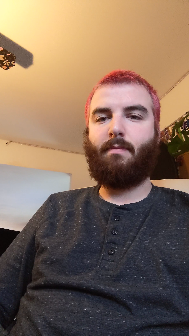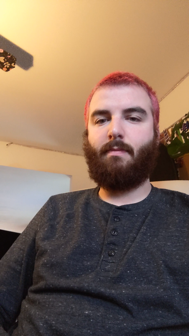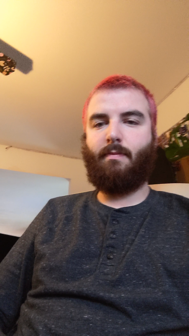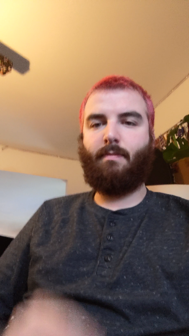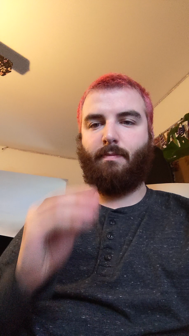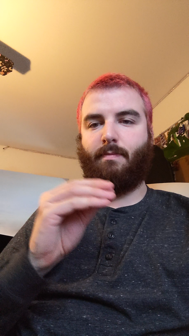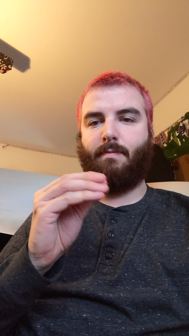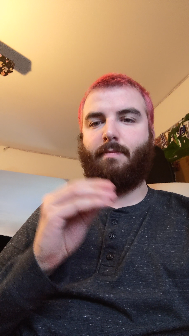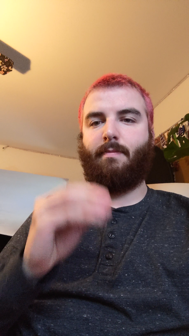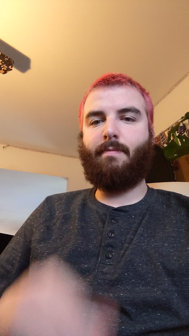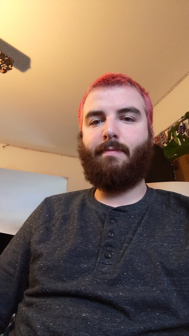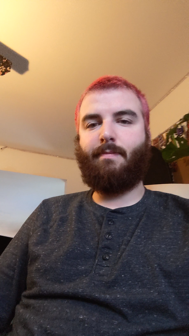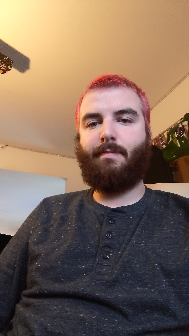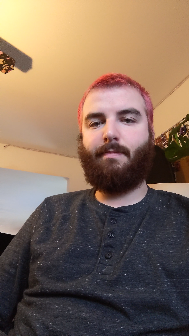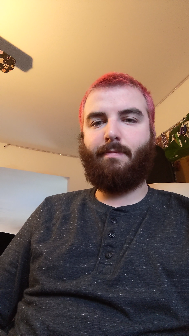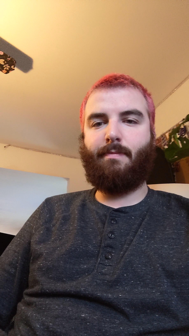more